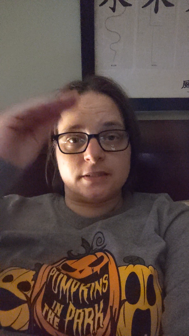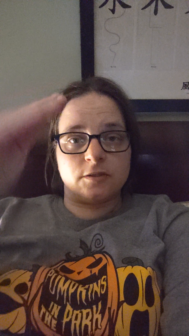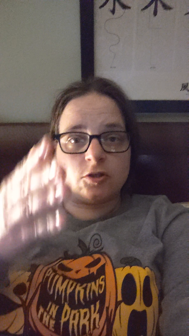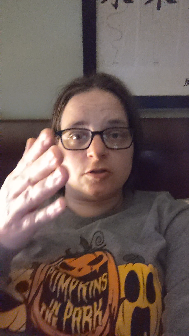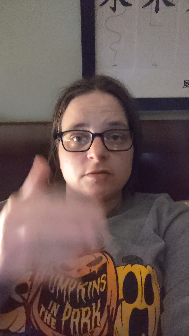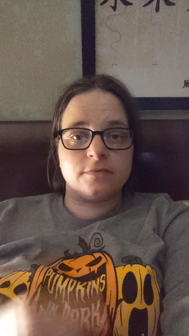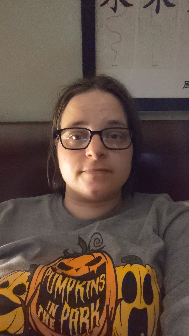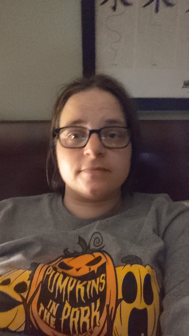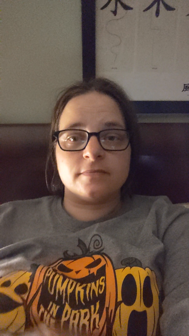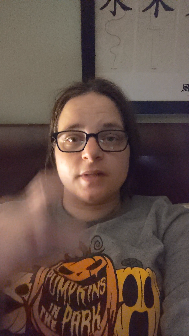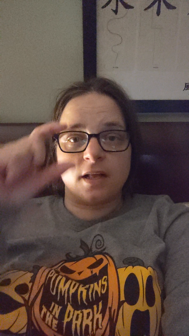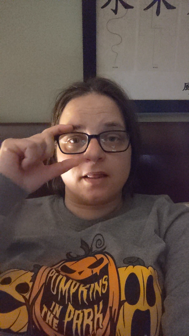glasses